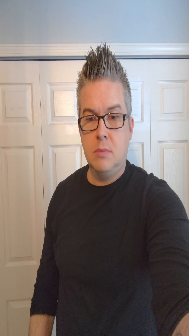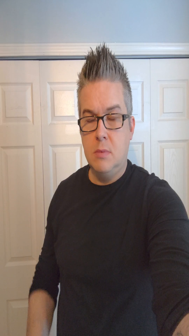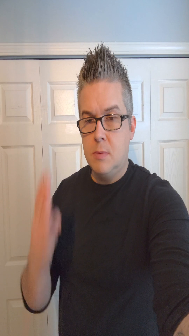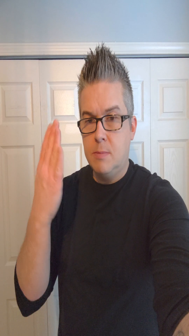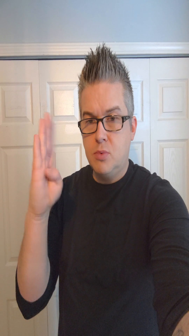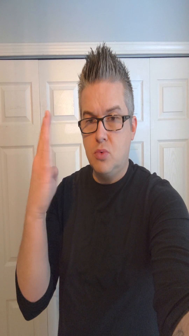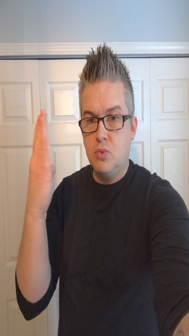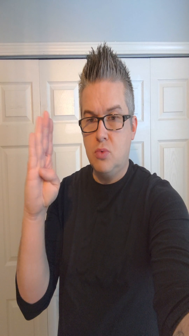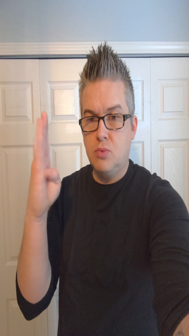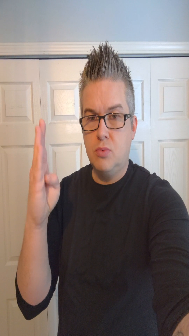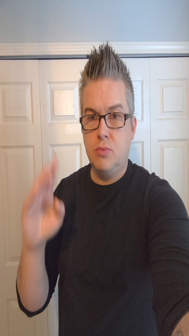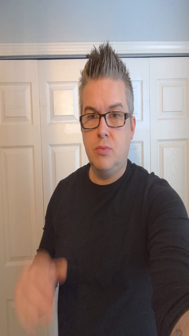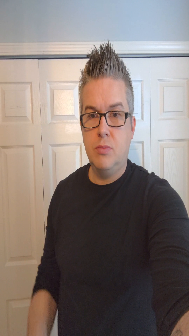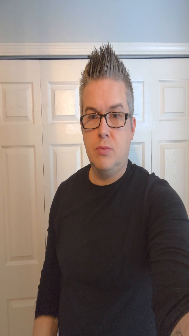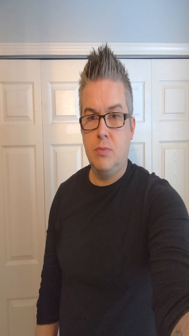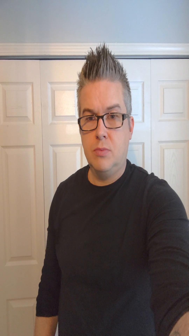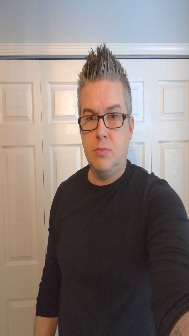blue